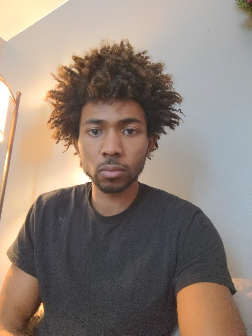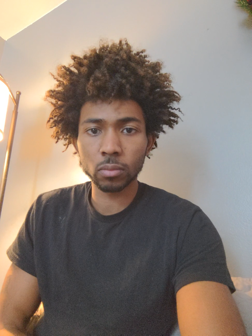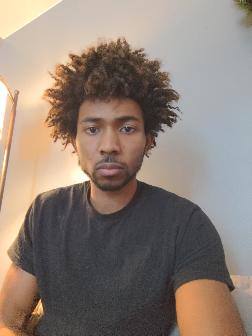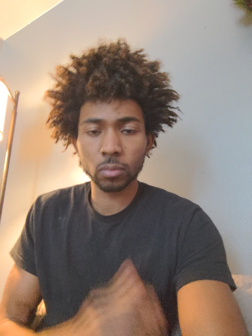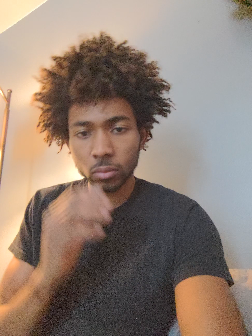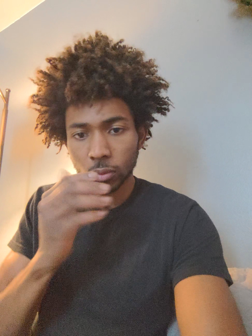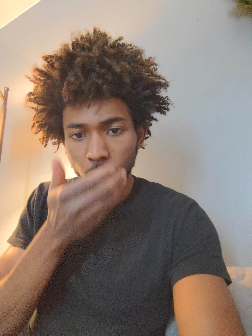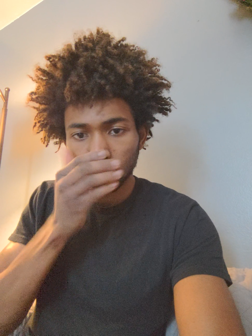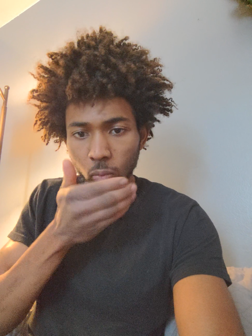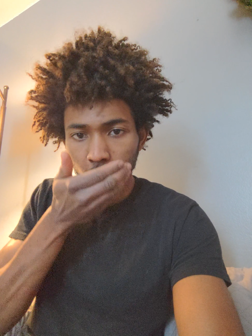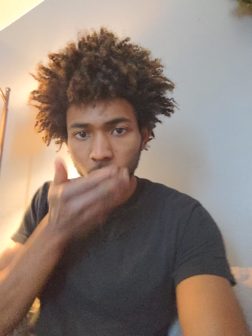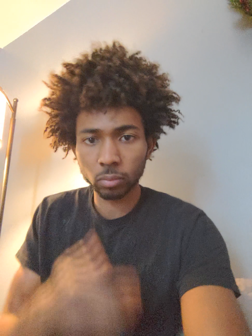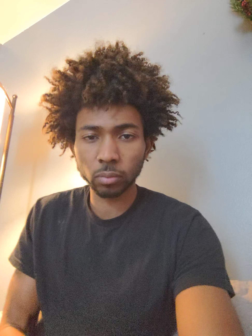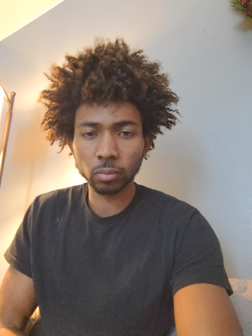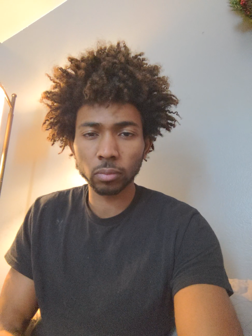cereal